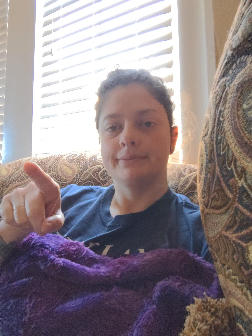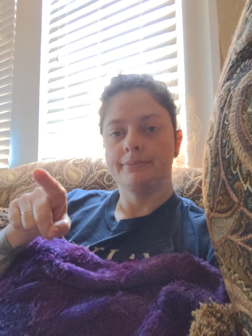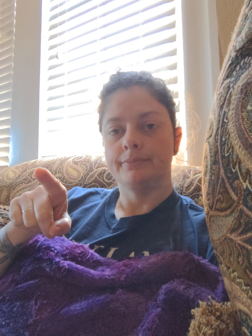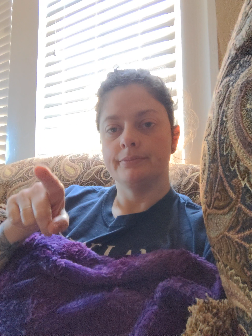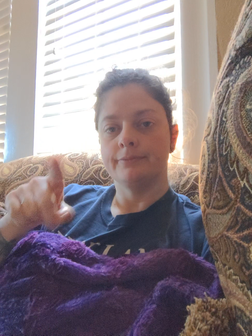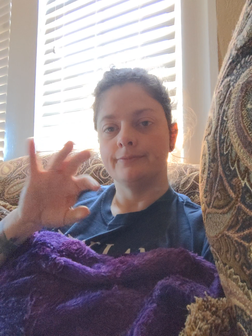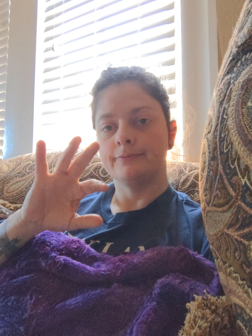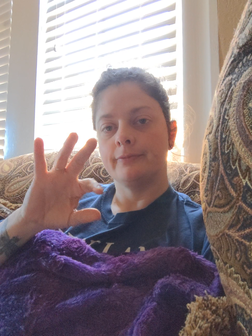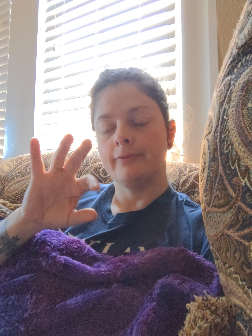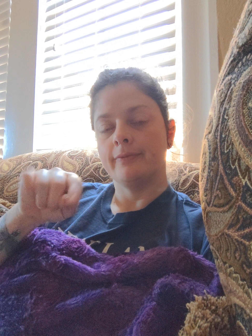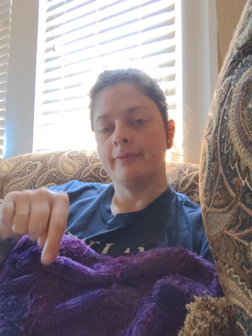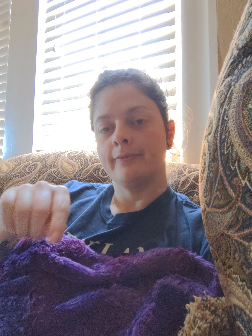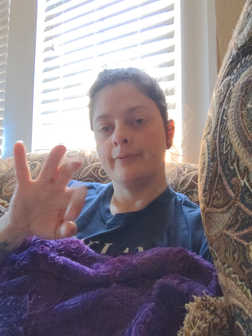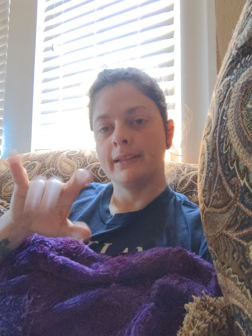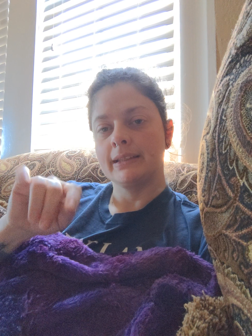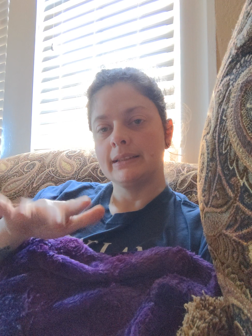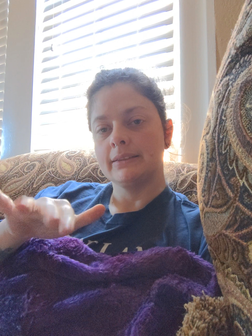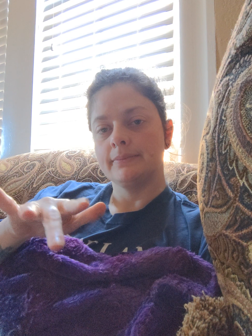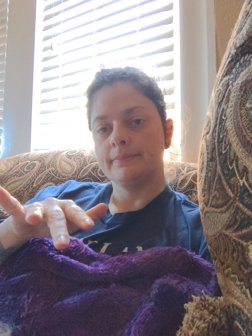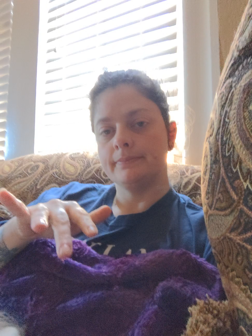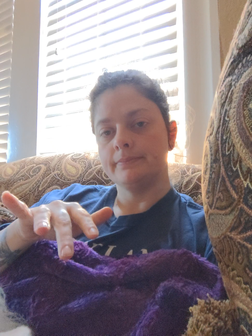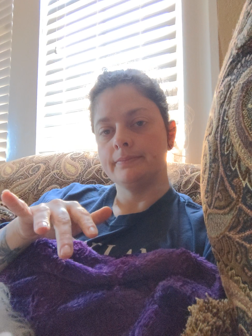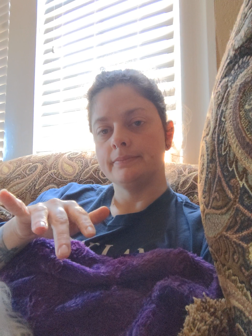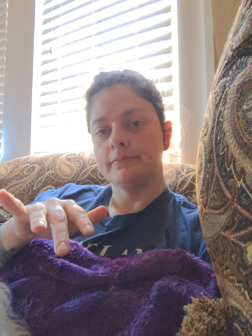feet